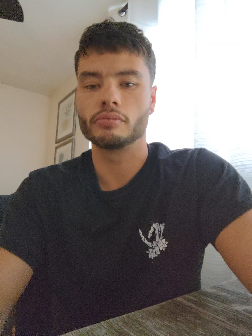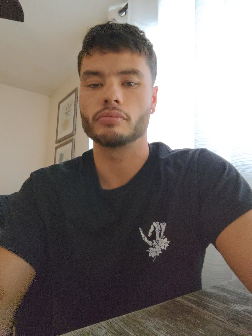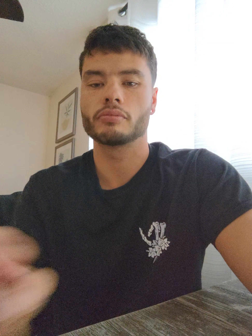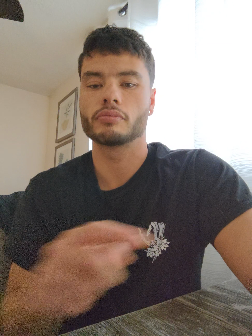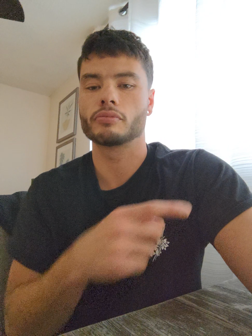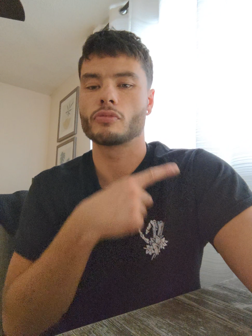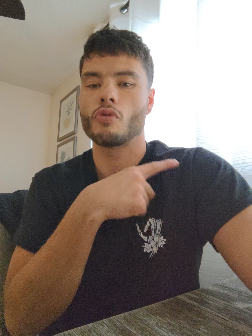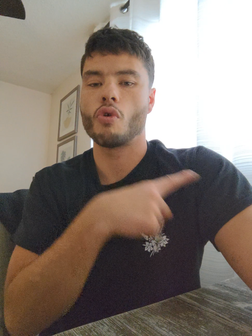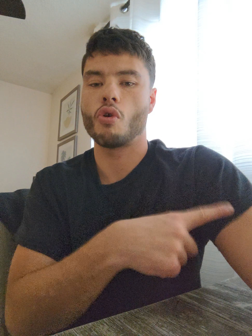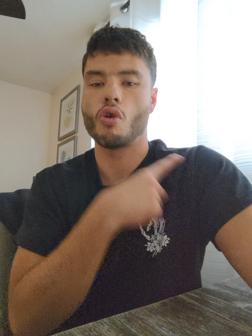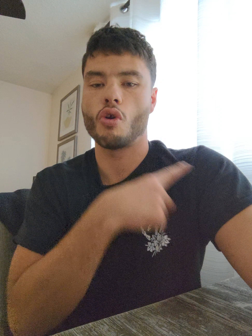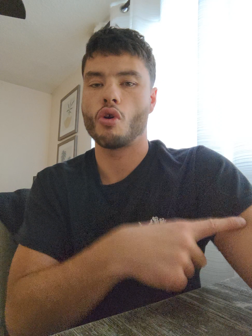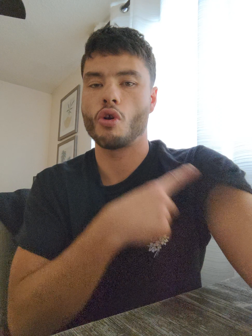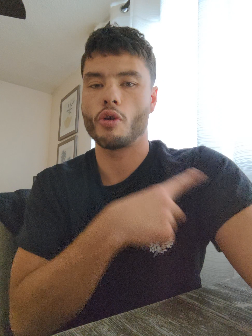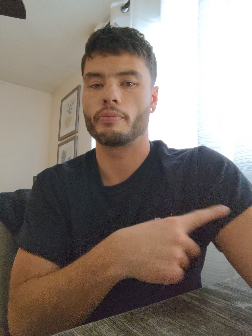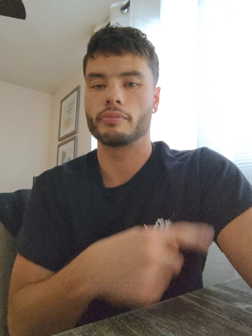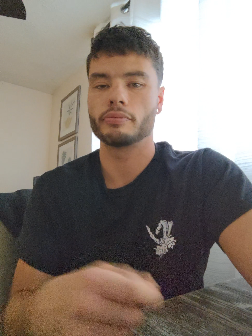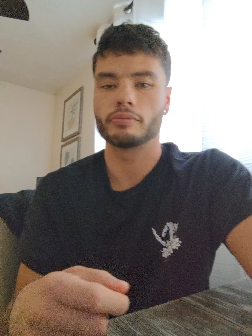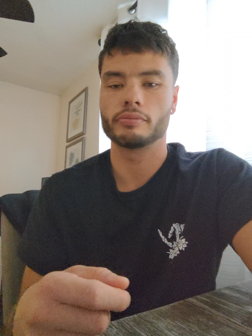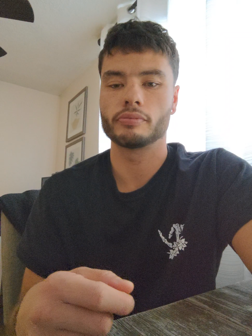arm